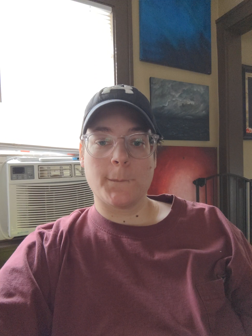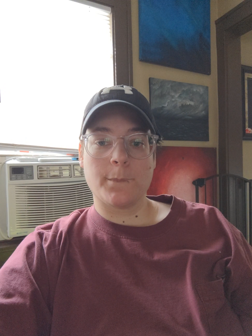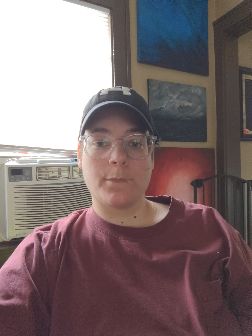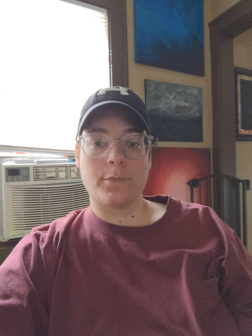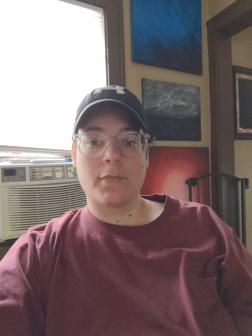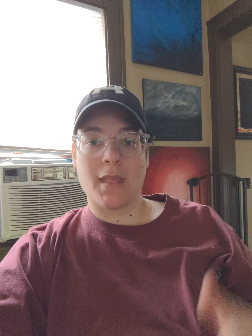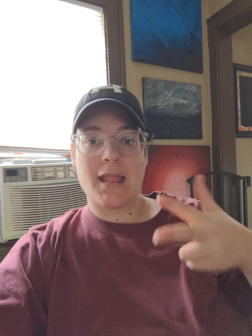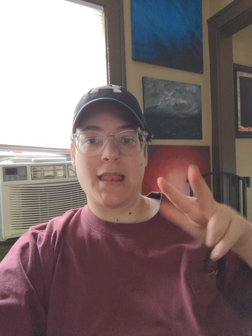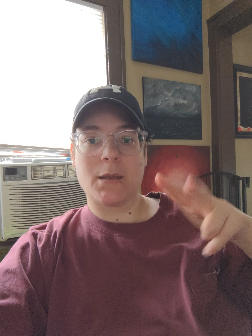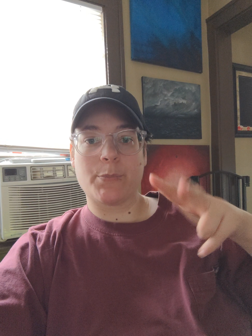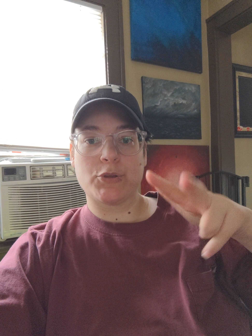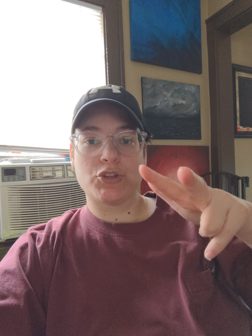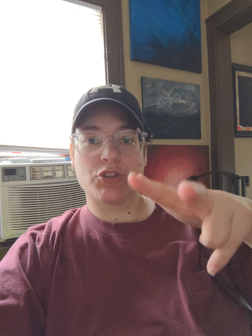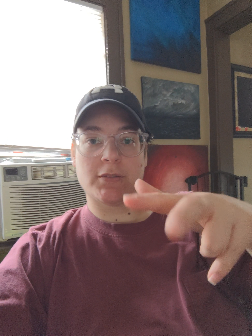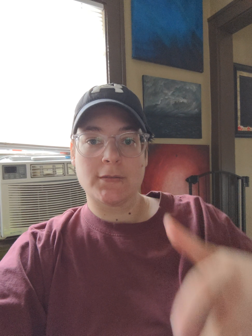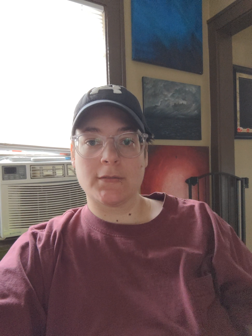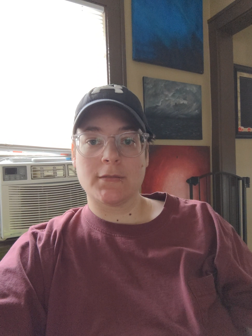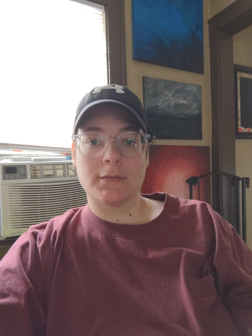helicopter